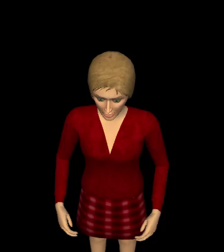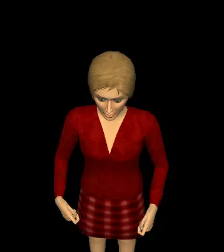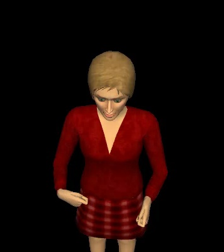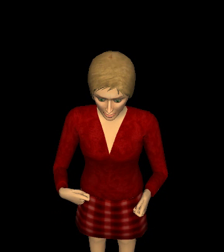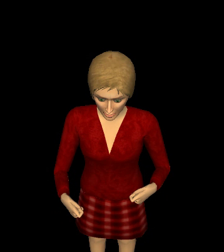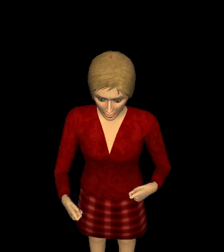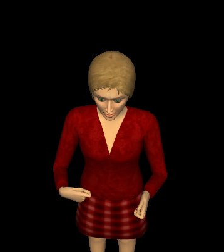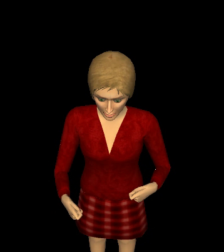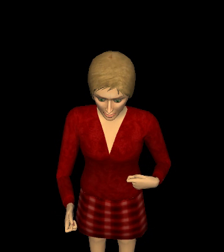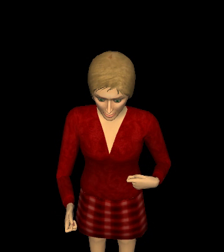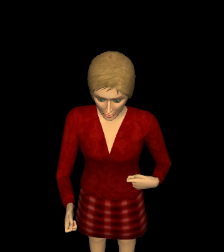سوق